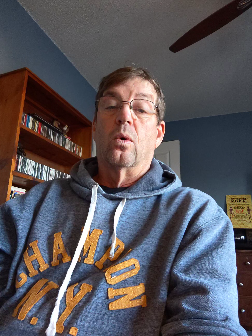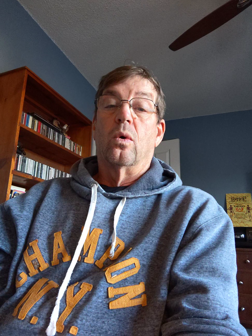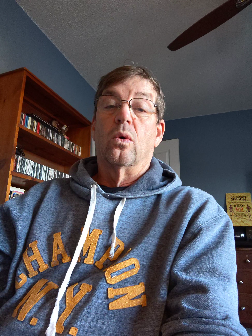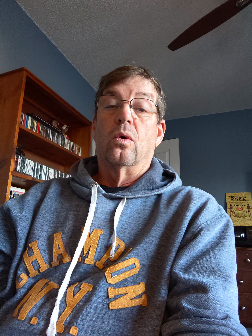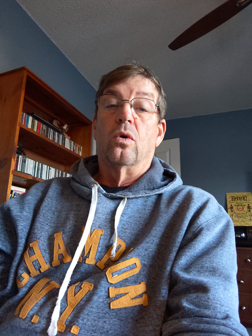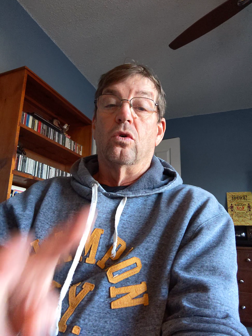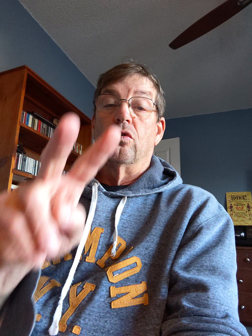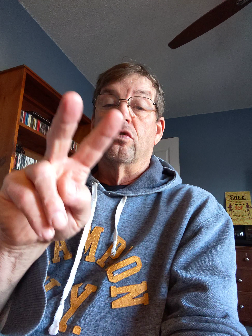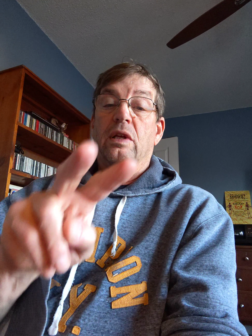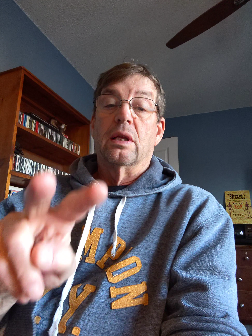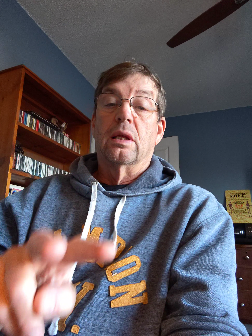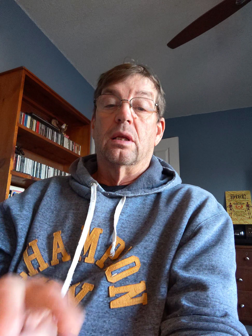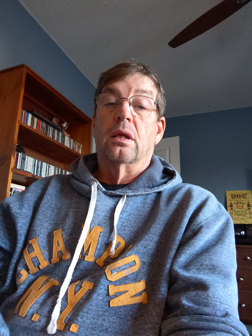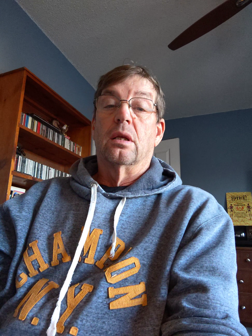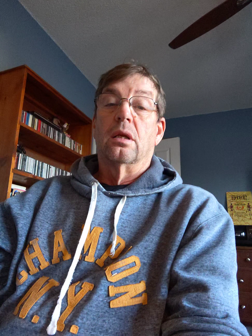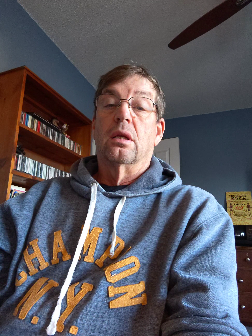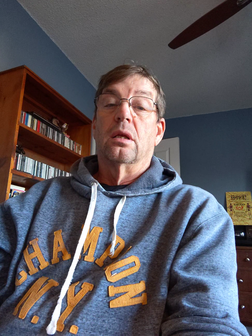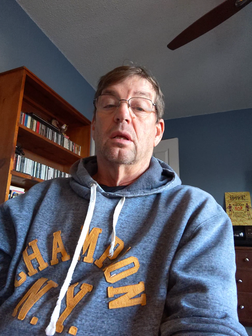read